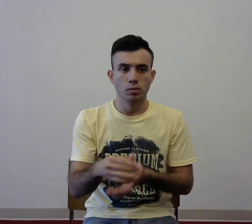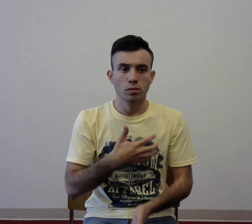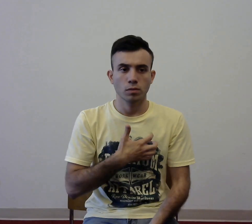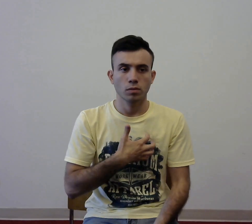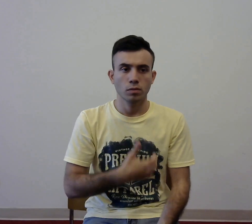istəmək